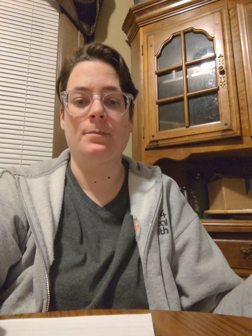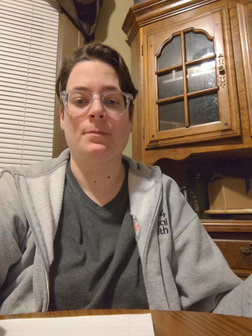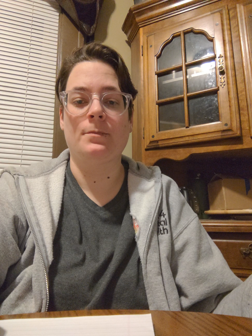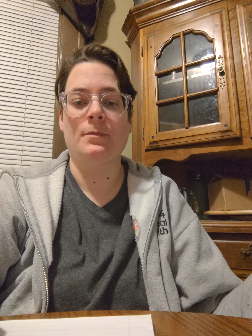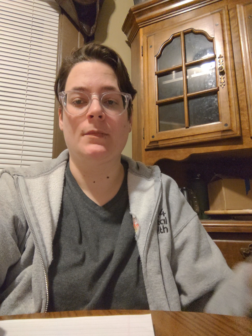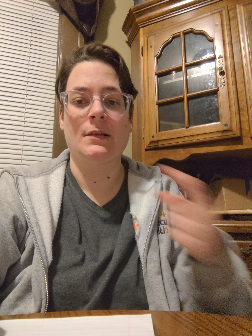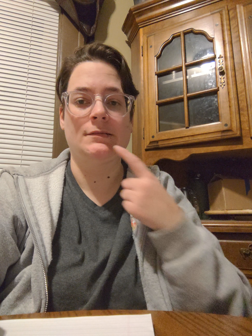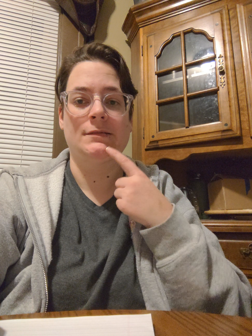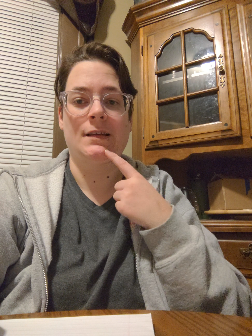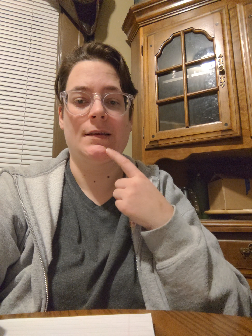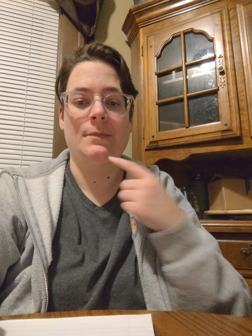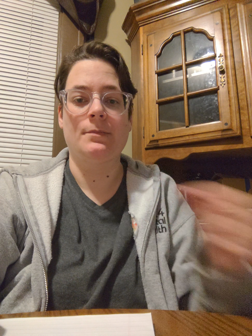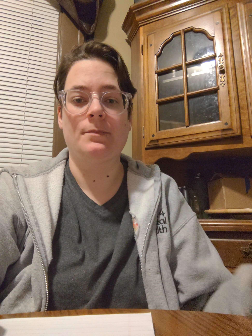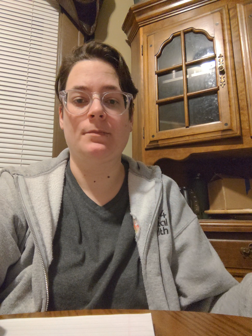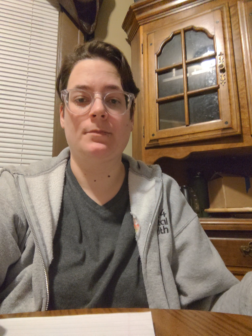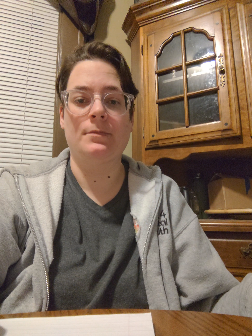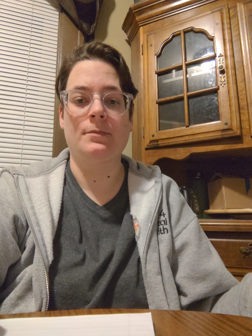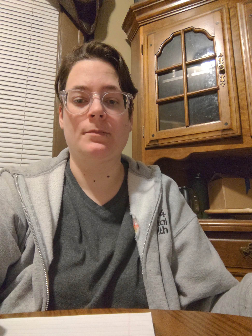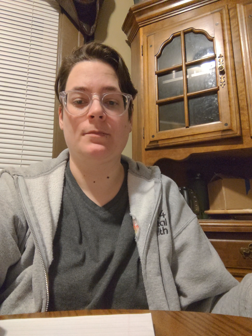say